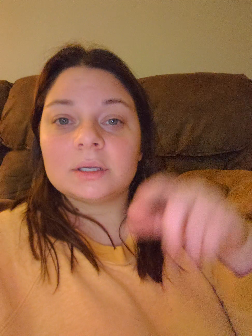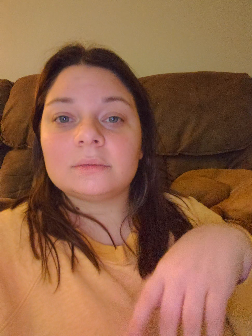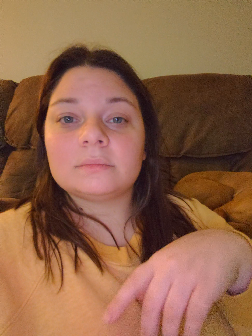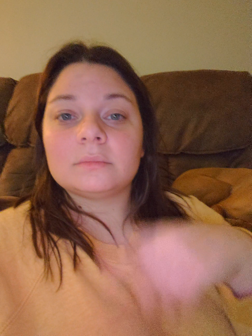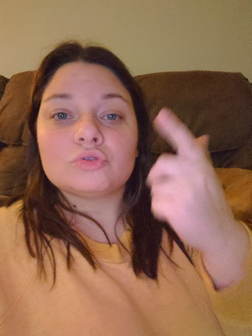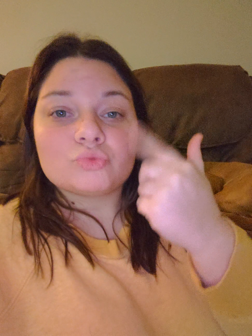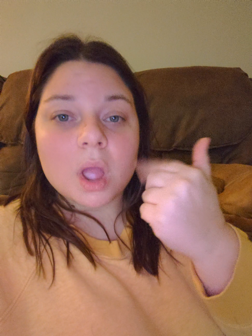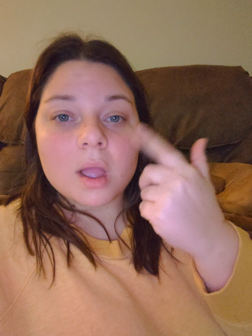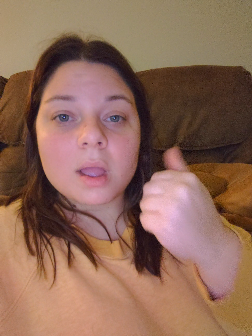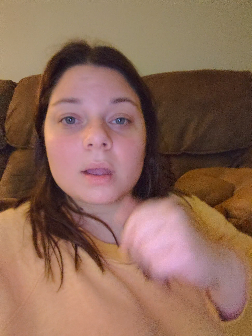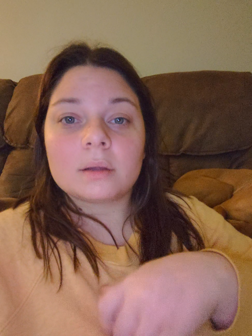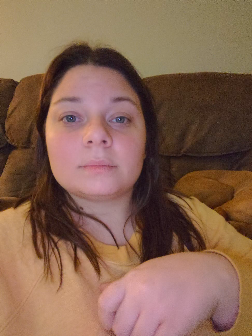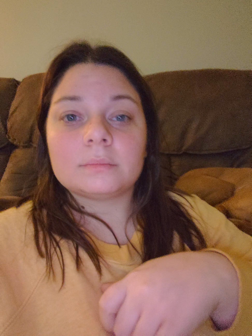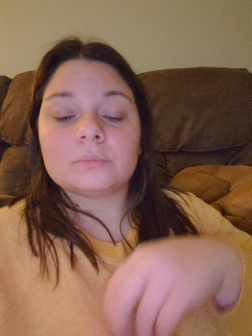cry